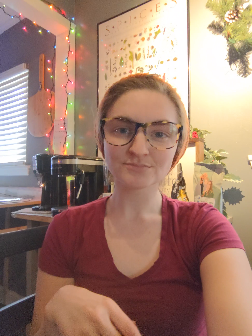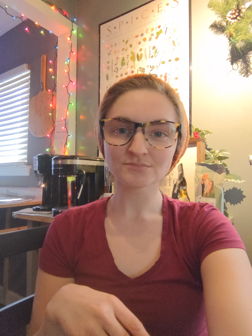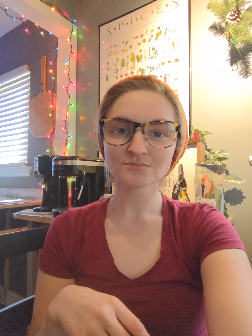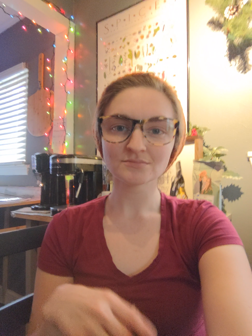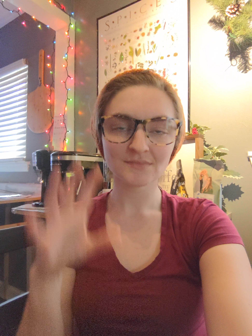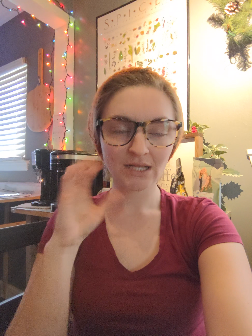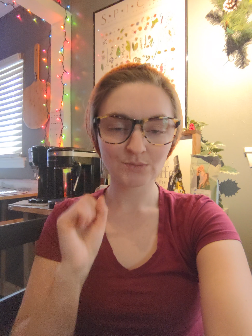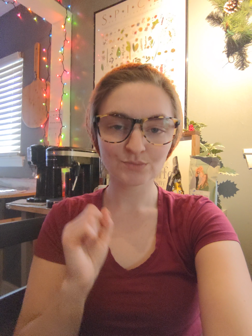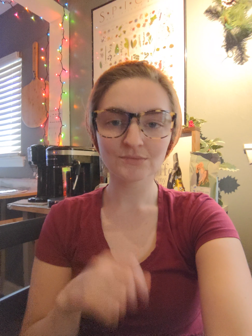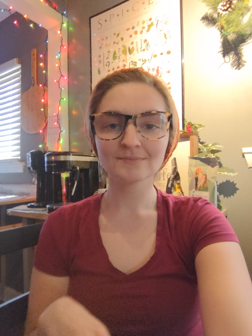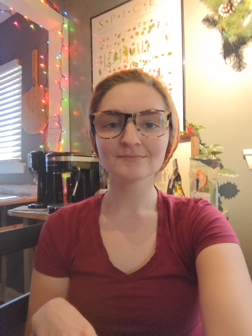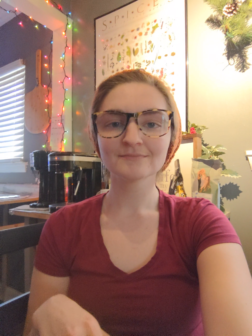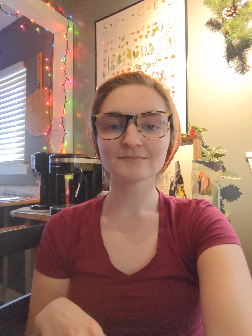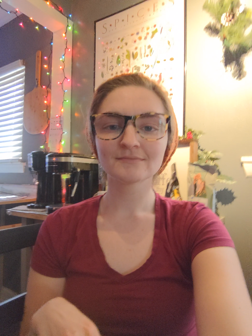loud